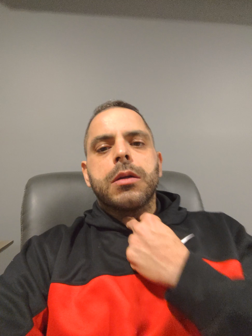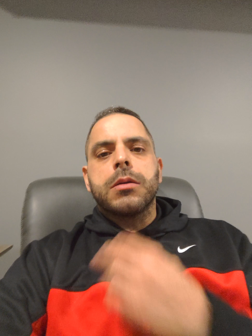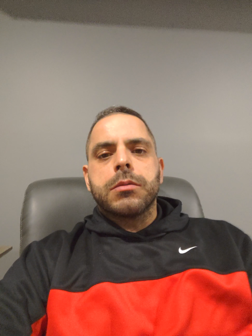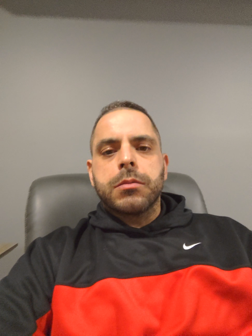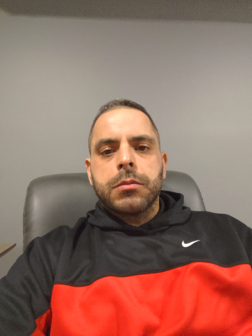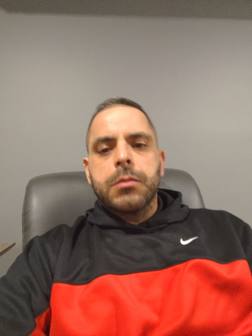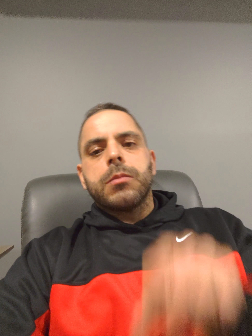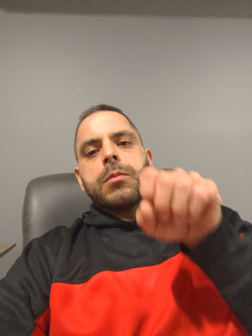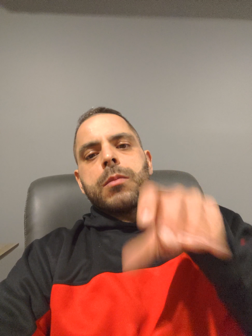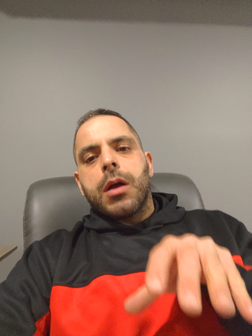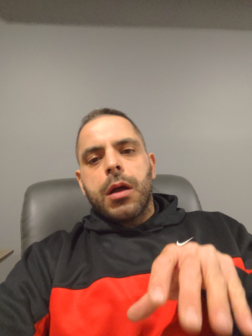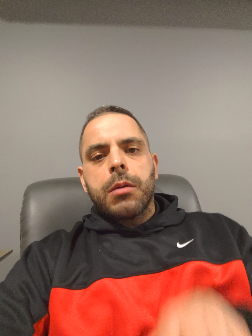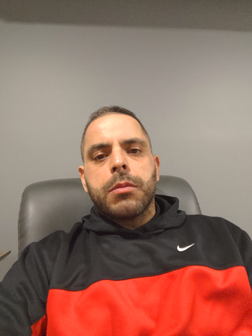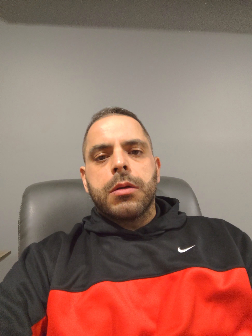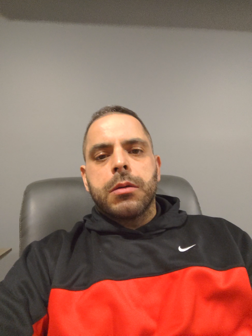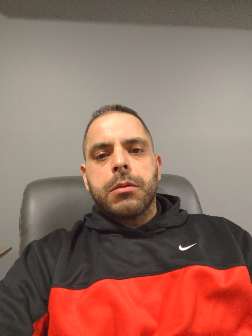drop